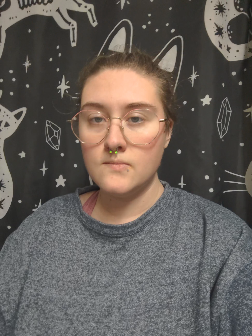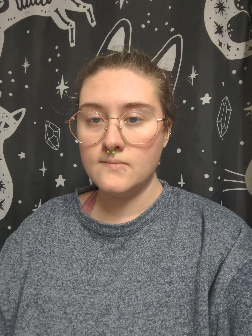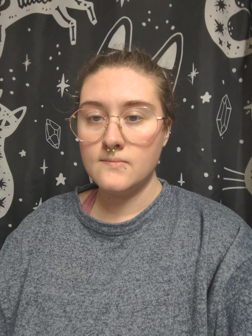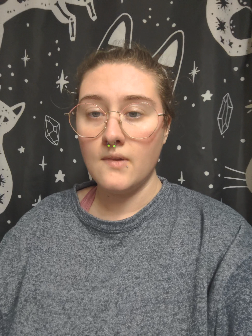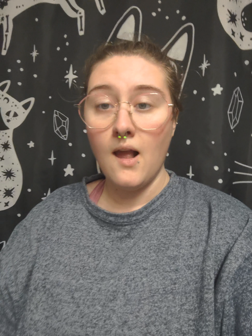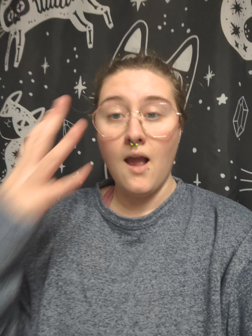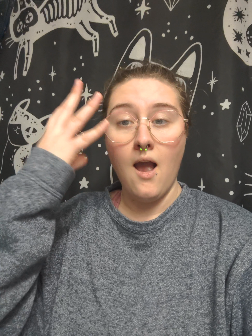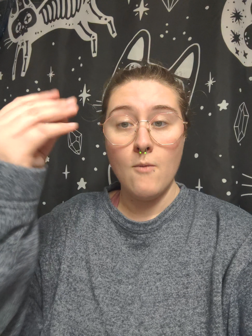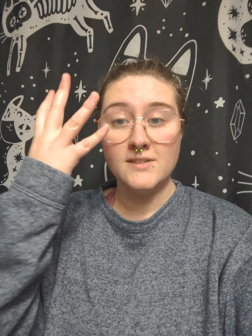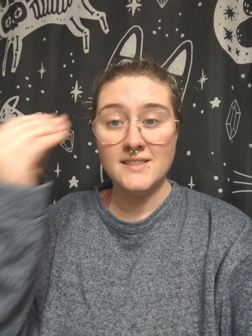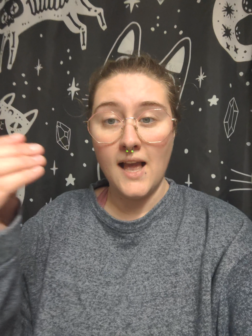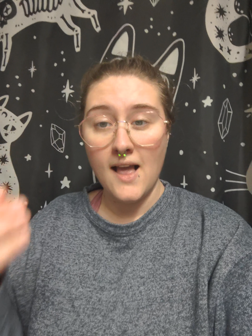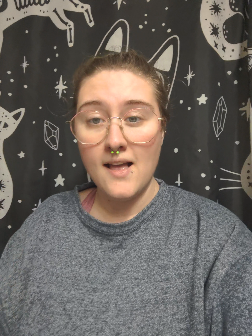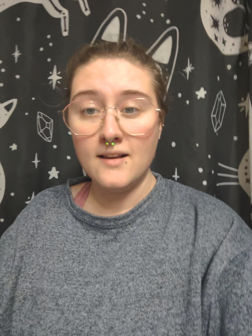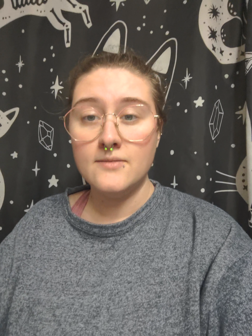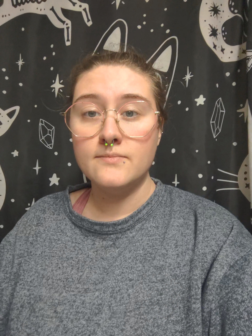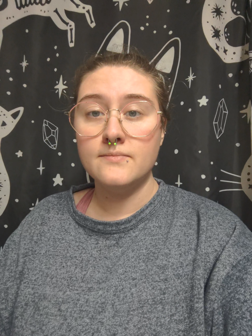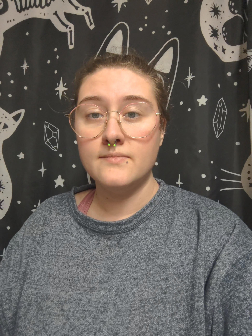outside